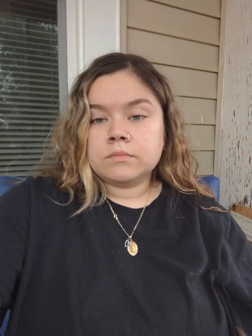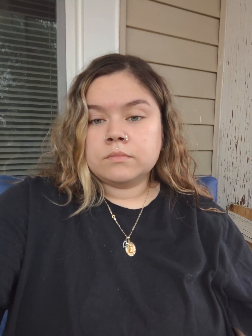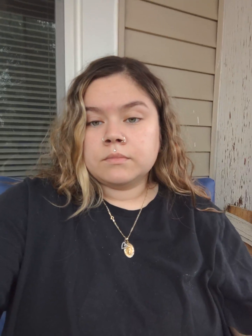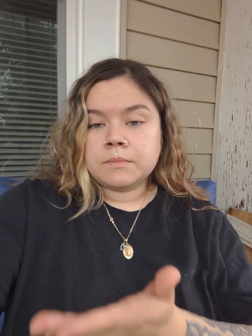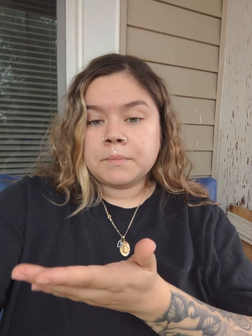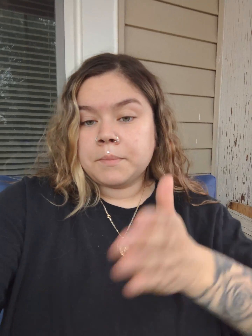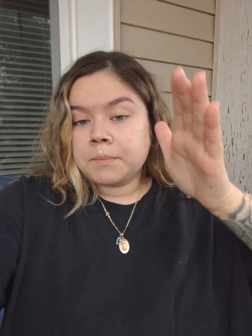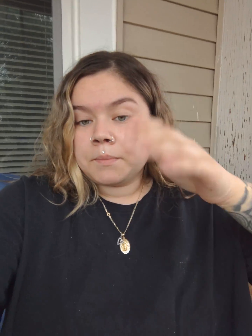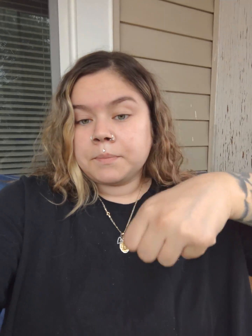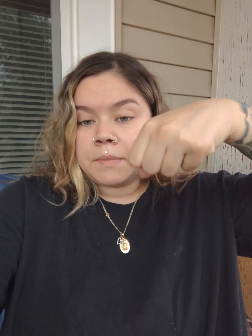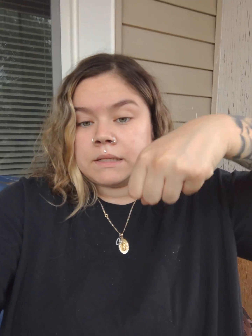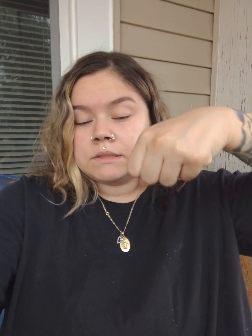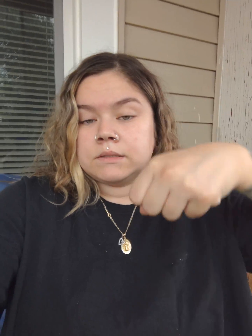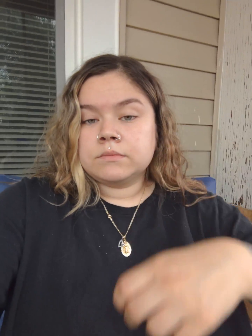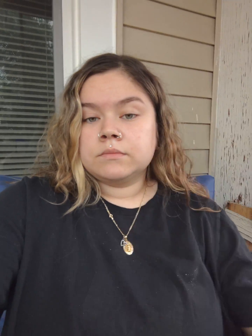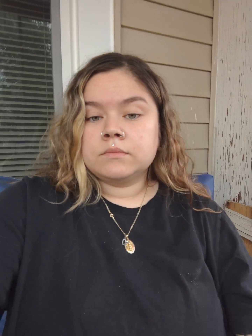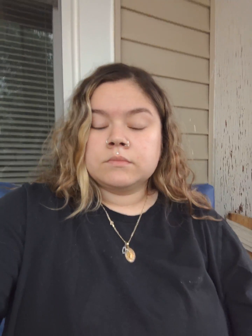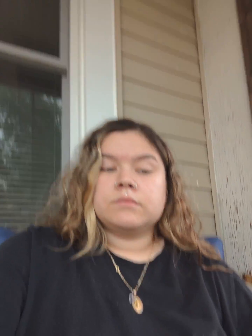basket